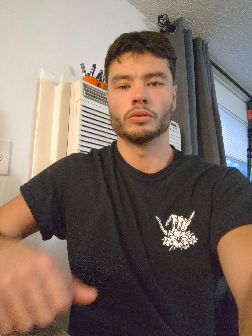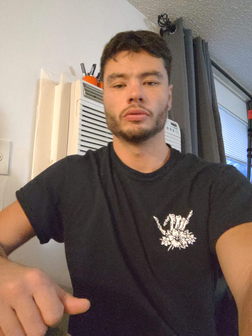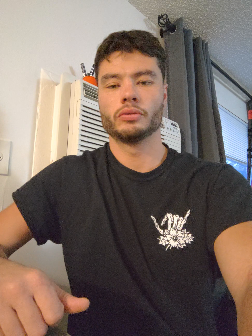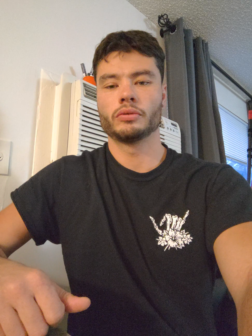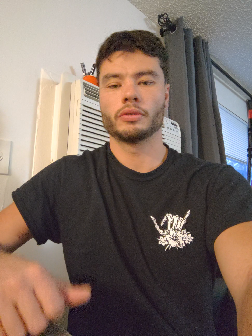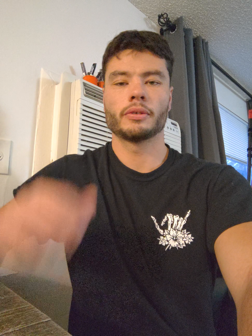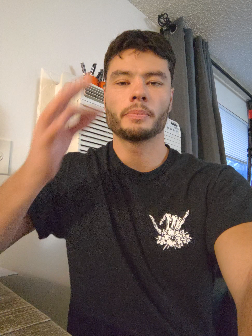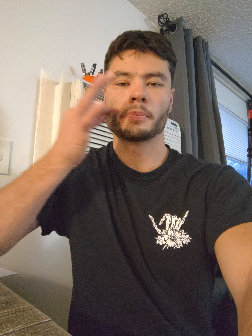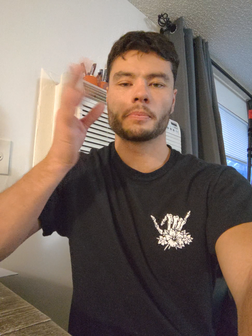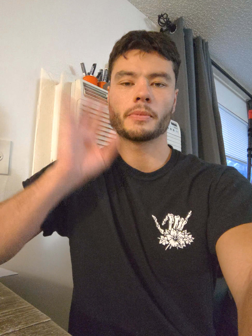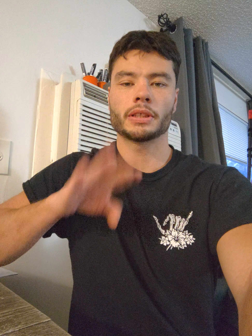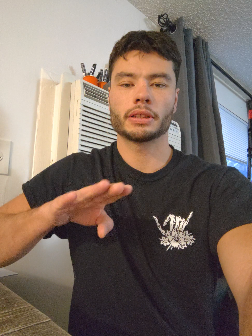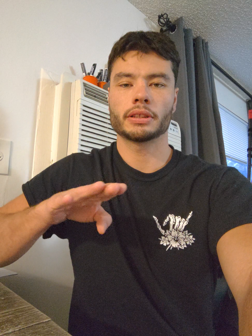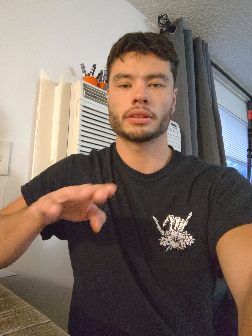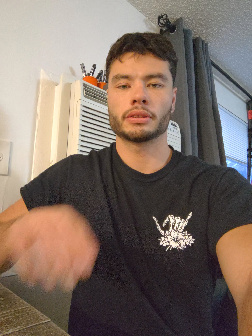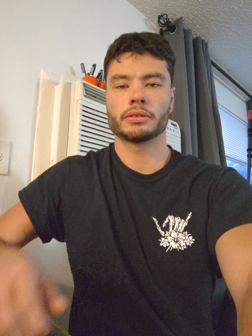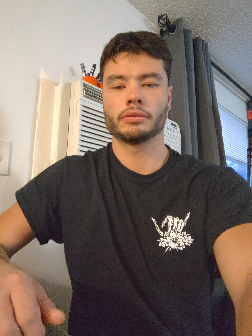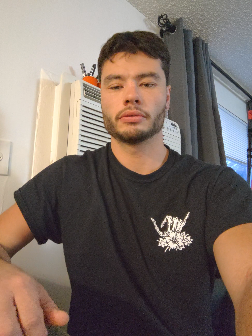bee